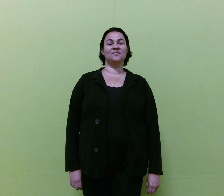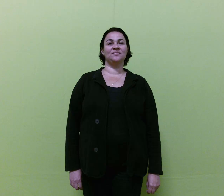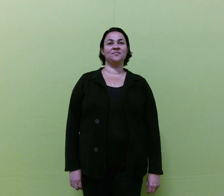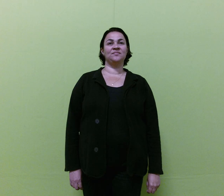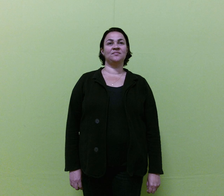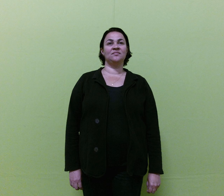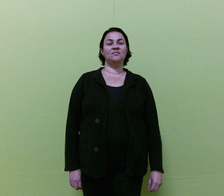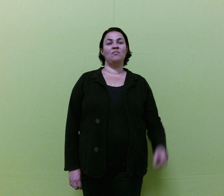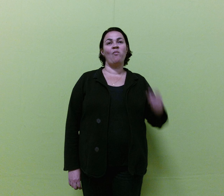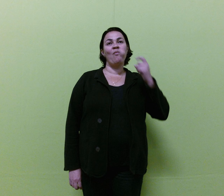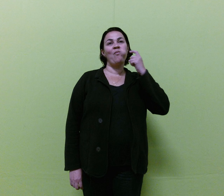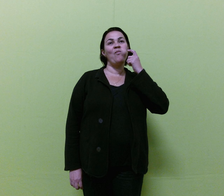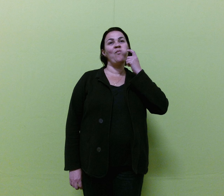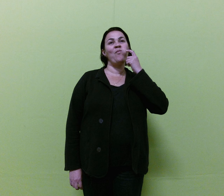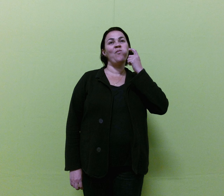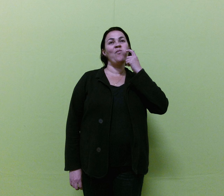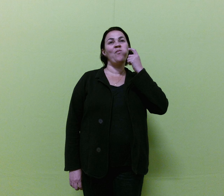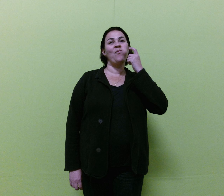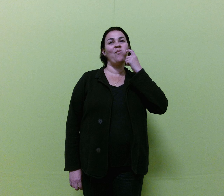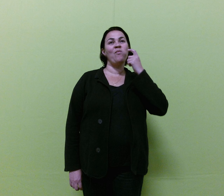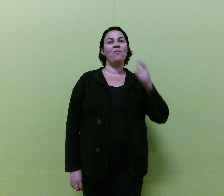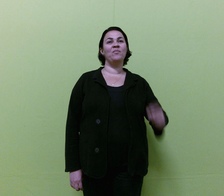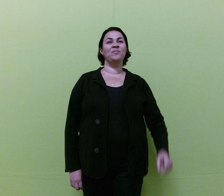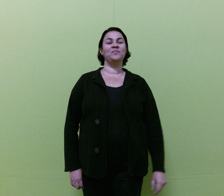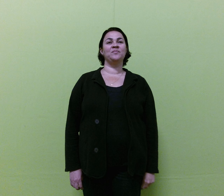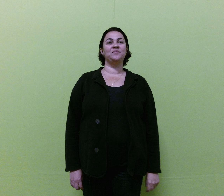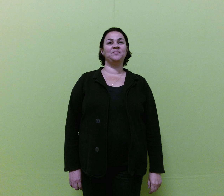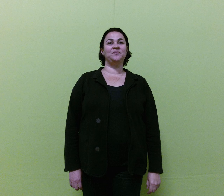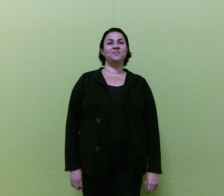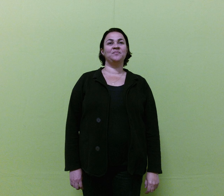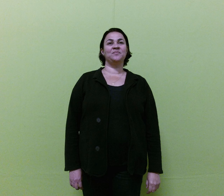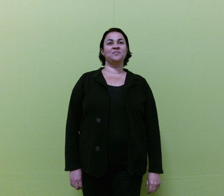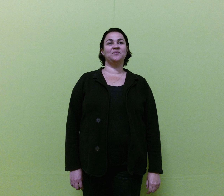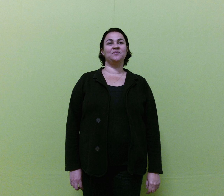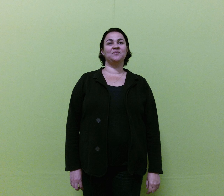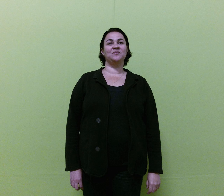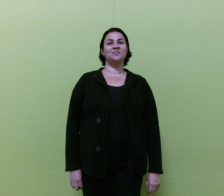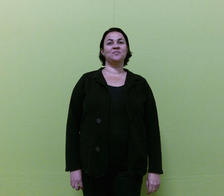bala